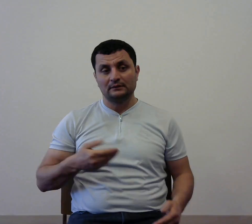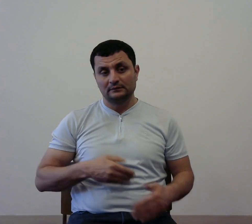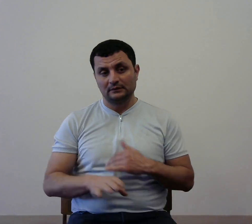getmək